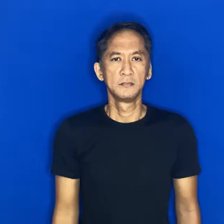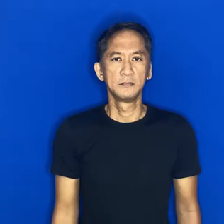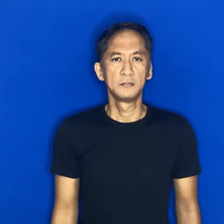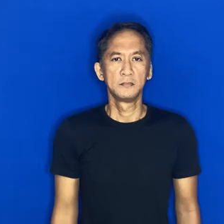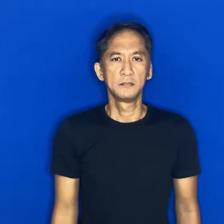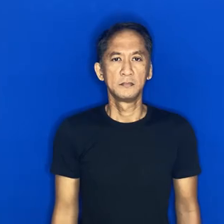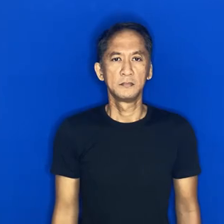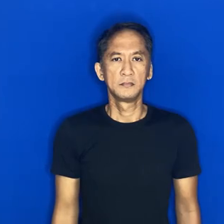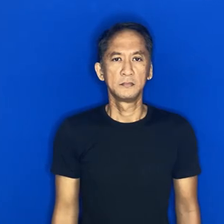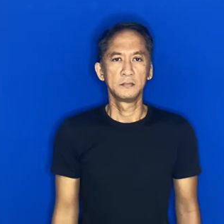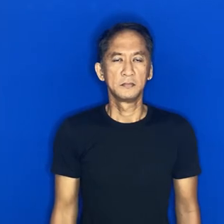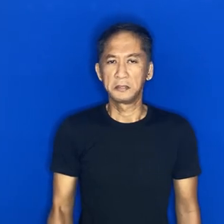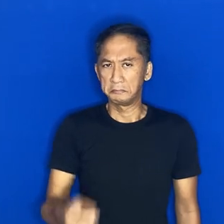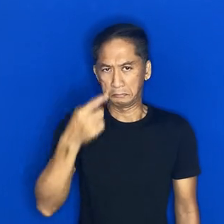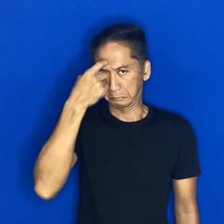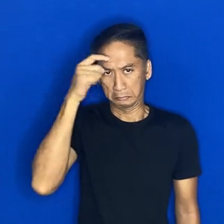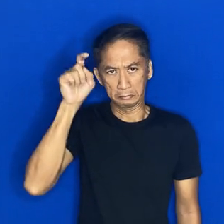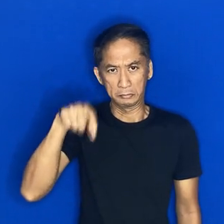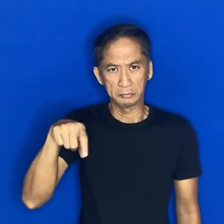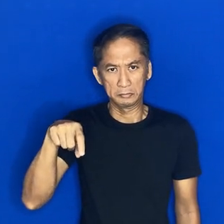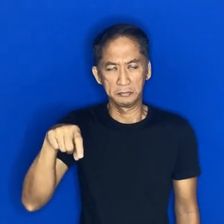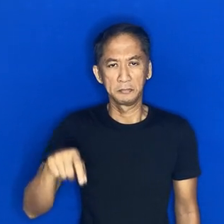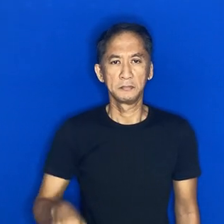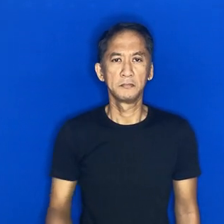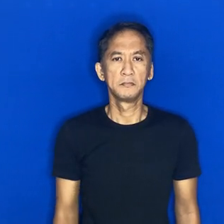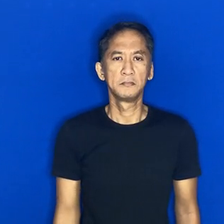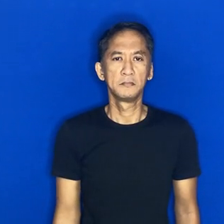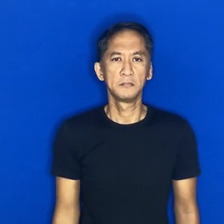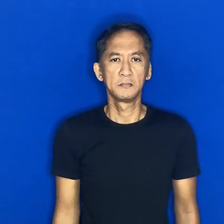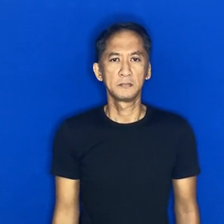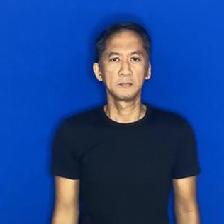don’t understand